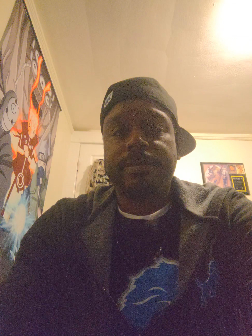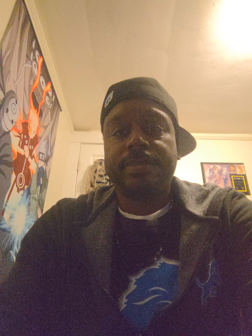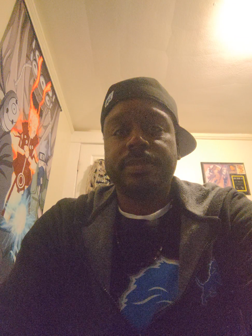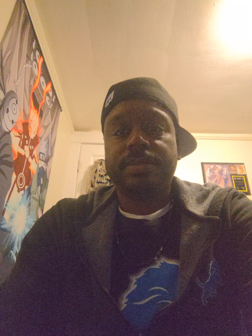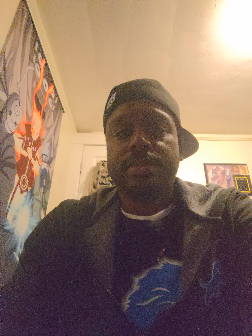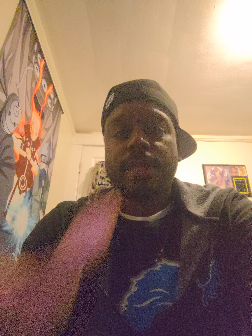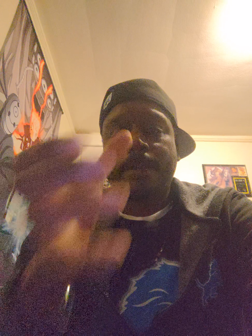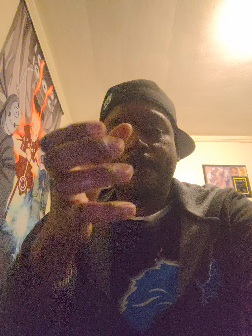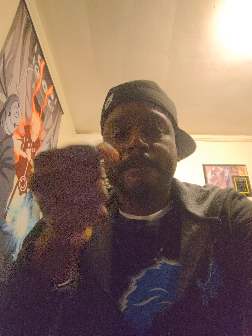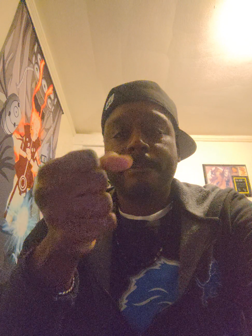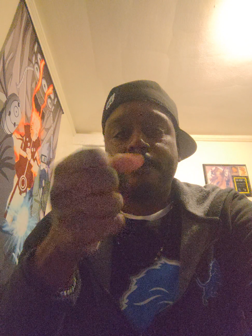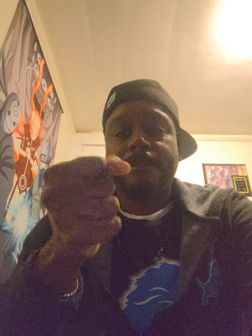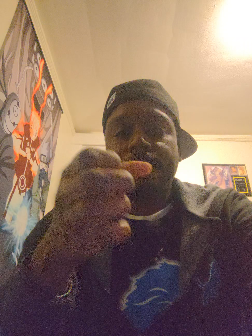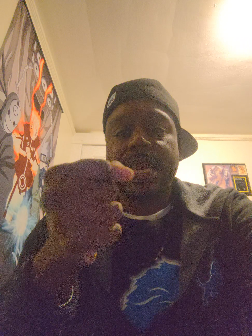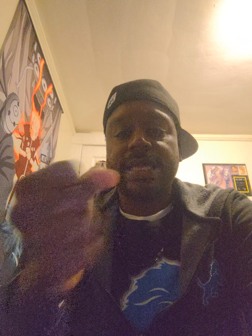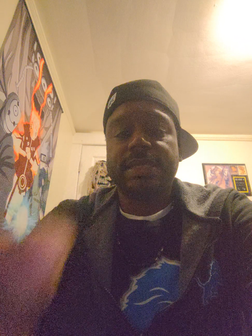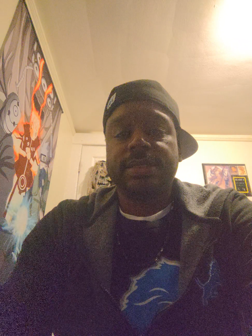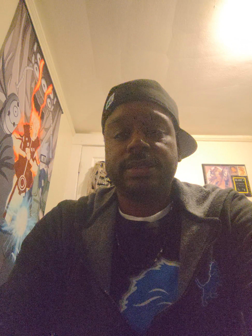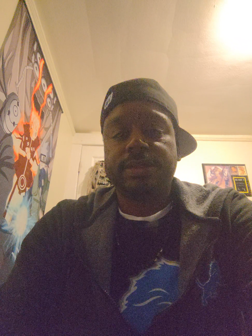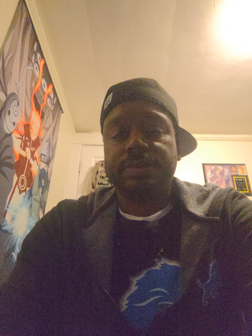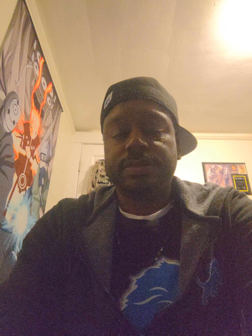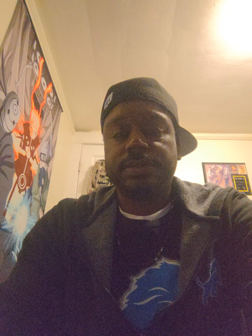milk